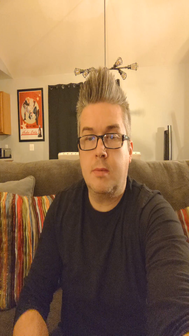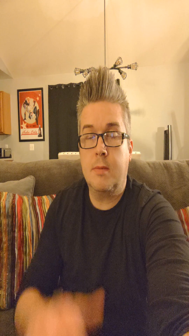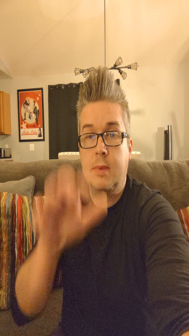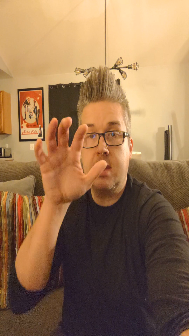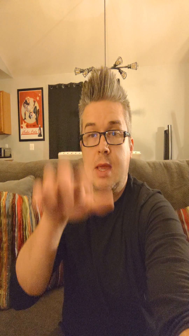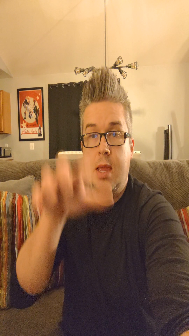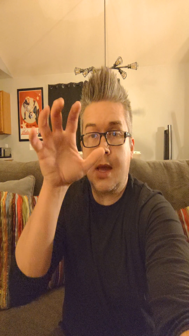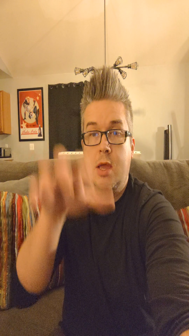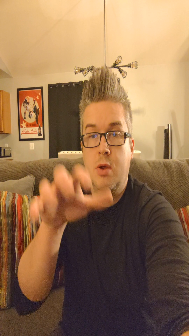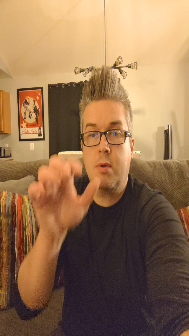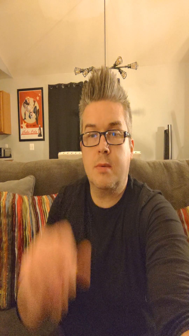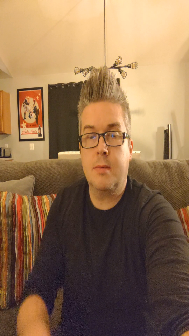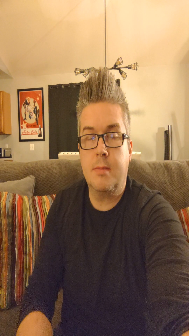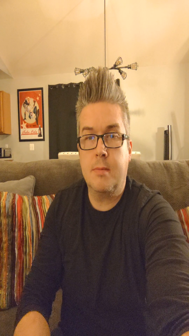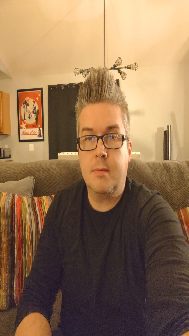alligator